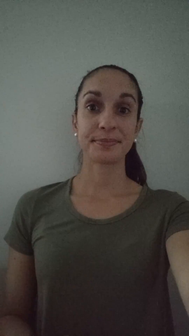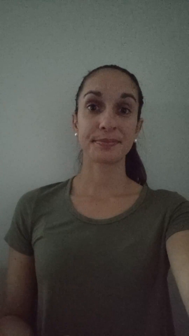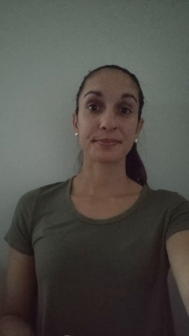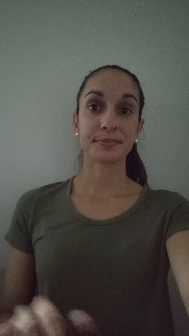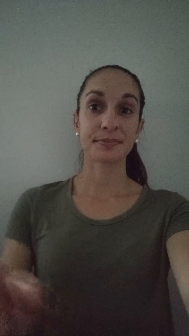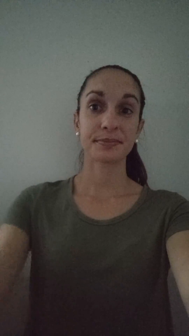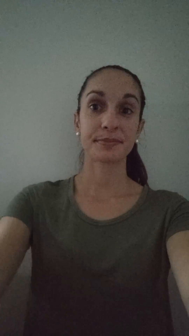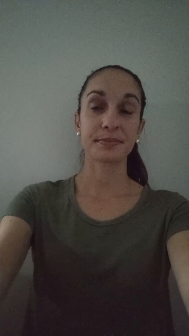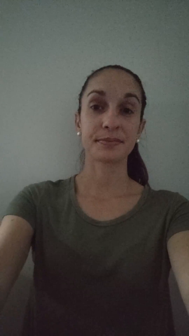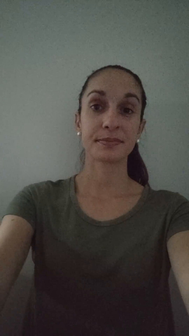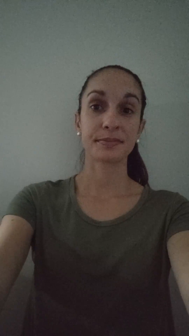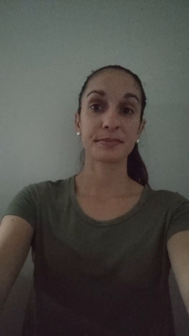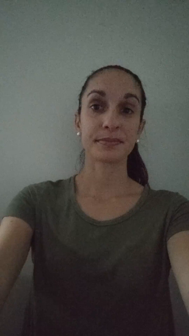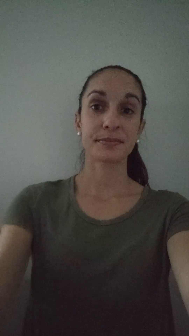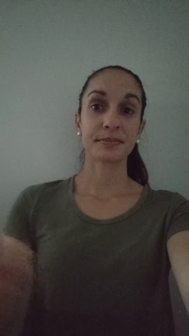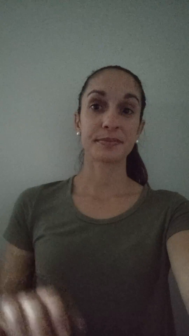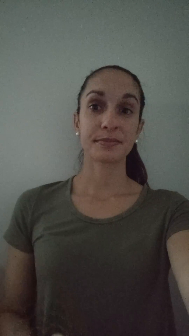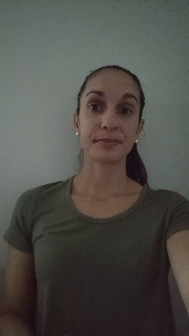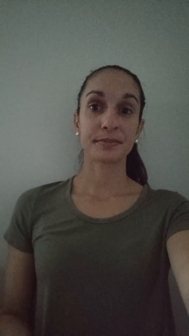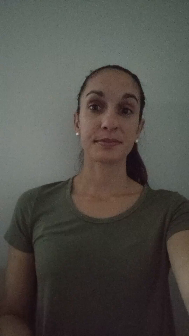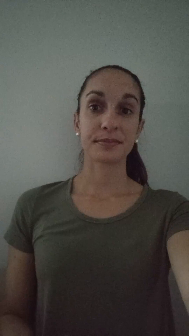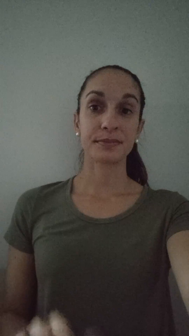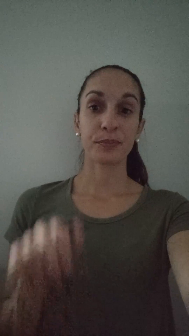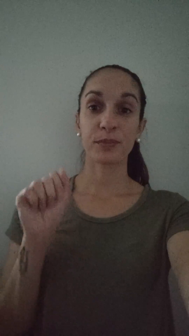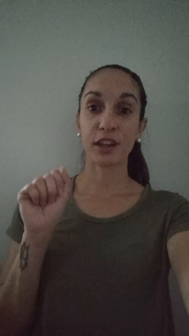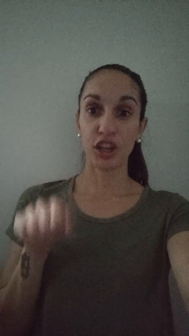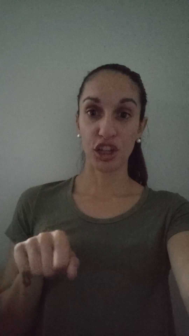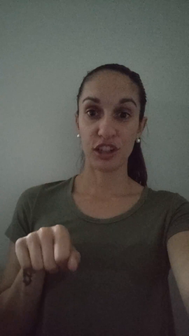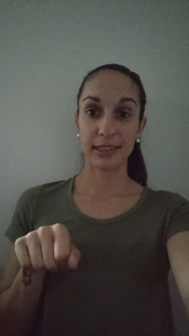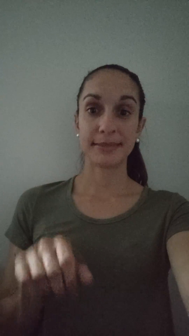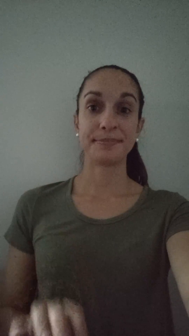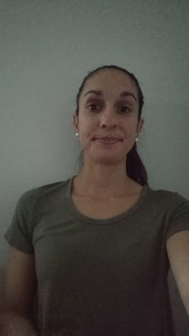could